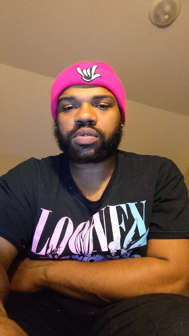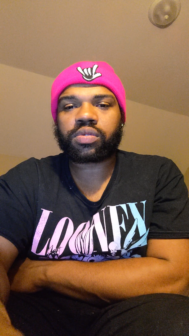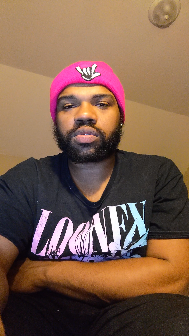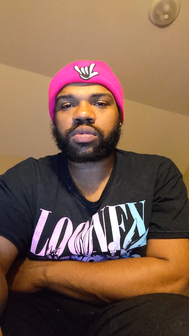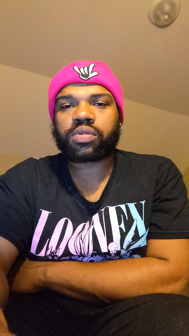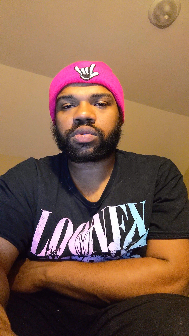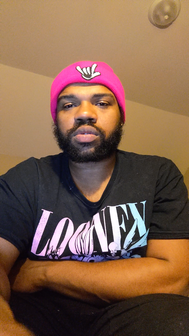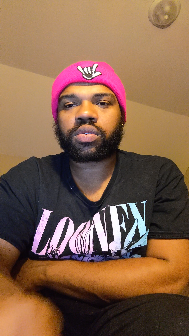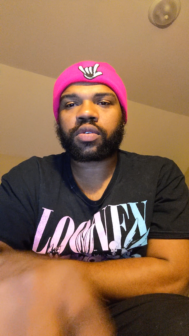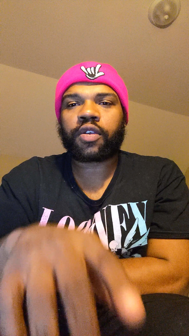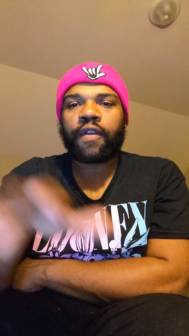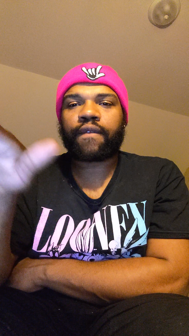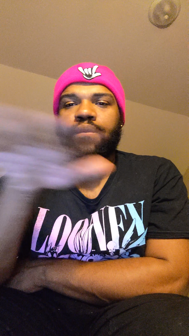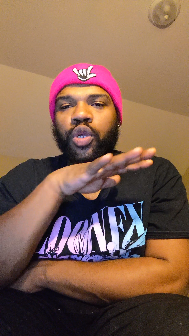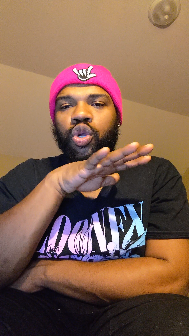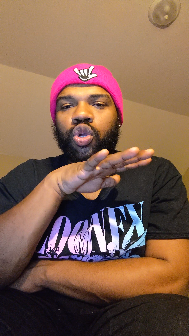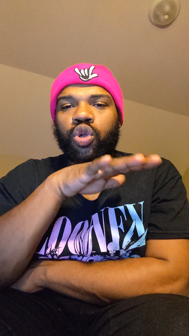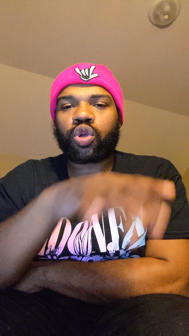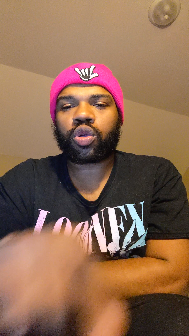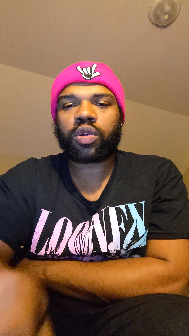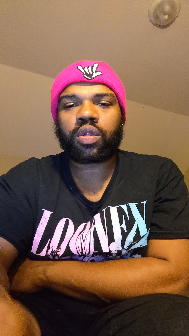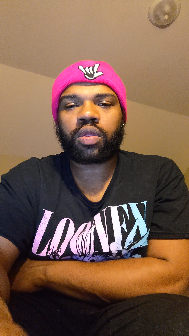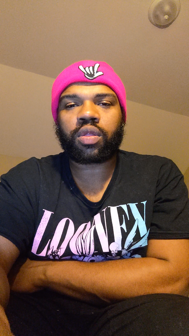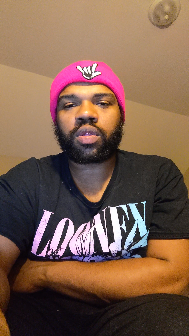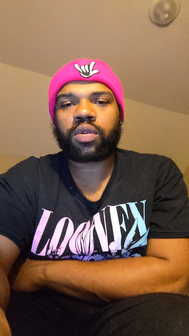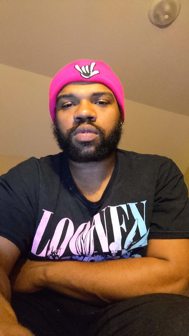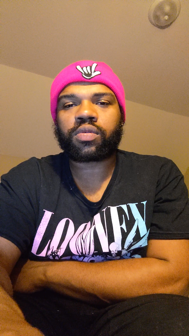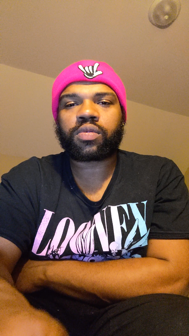full